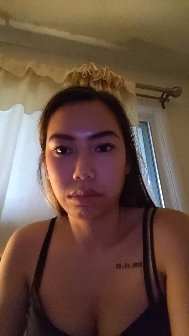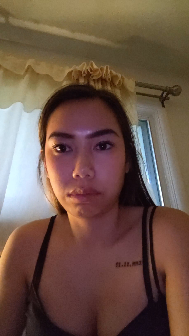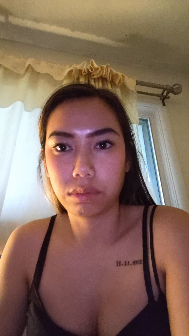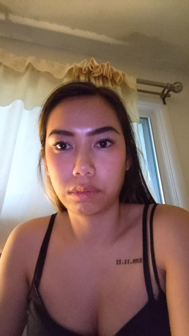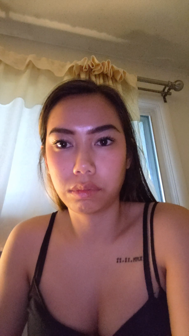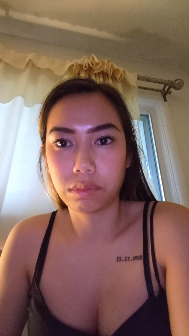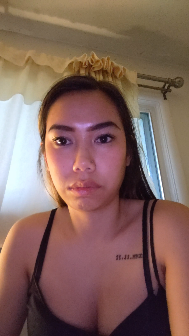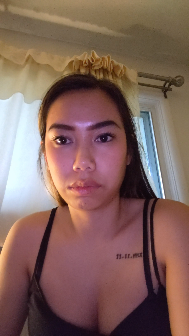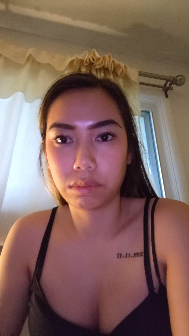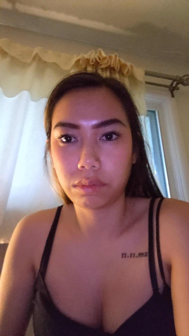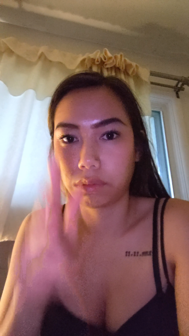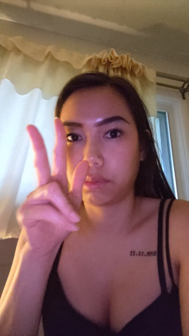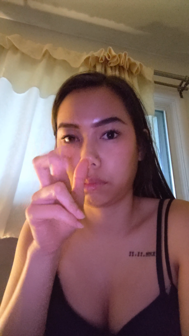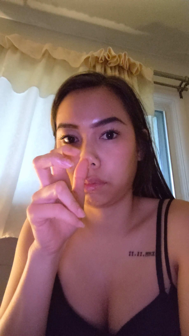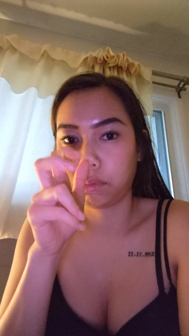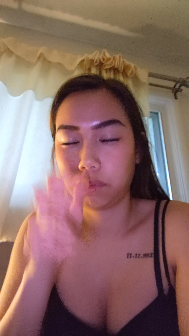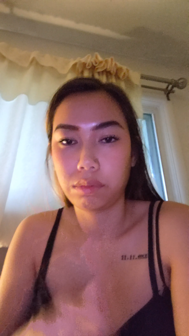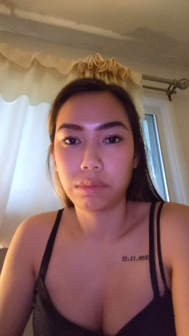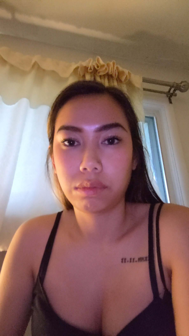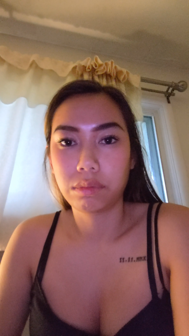ant